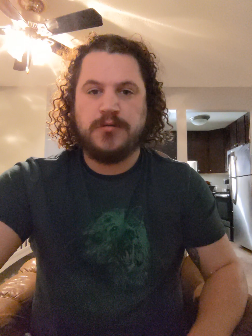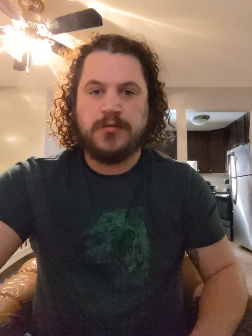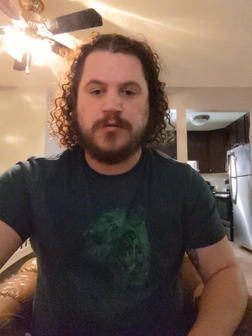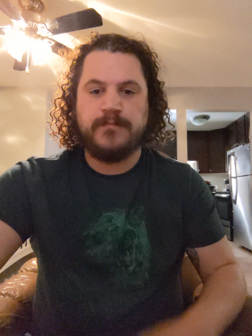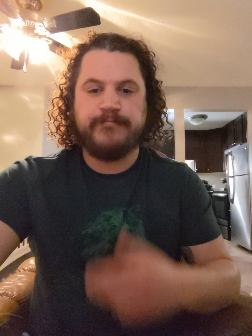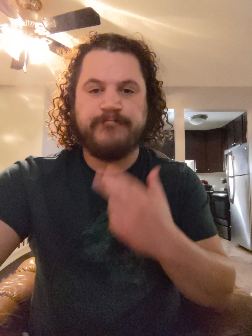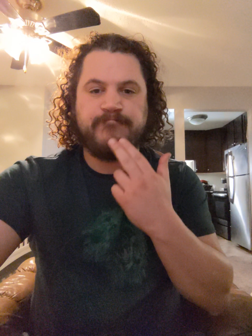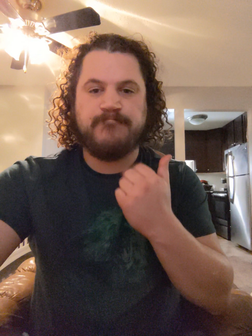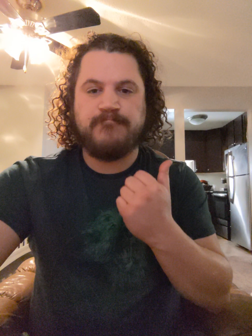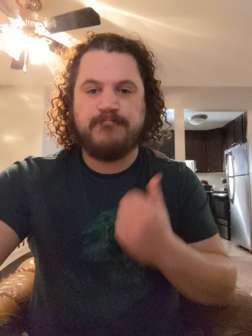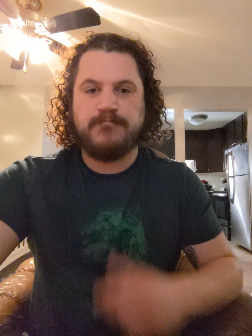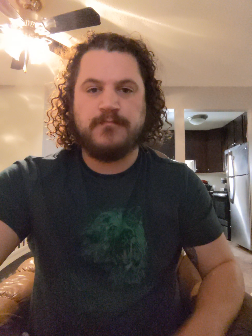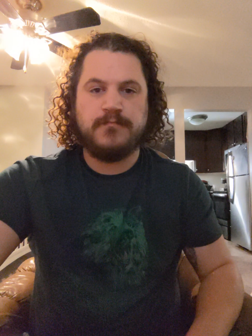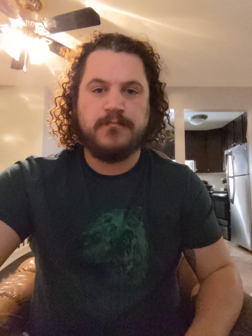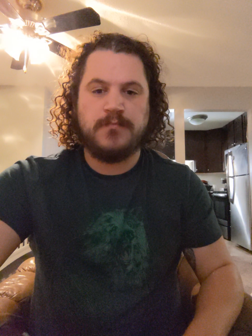cute